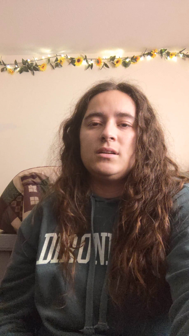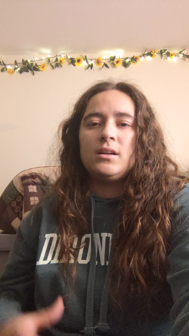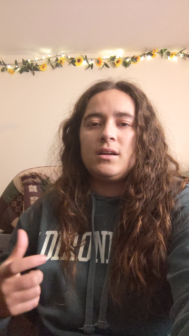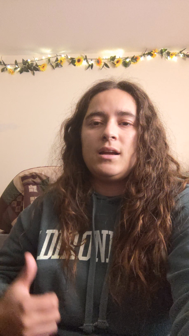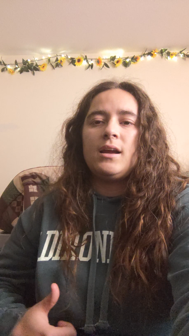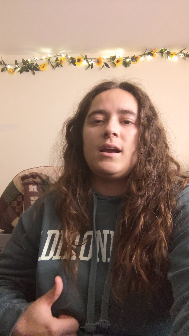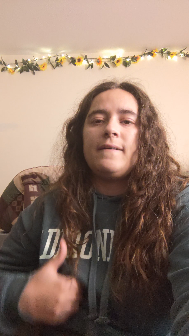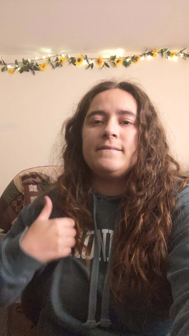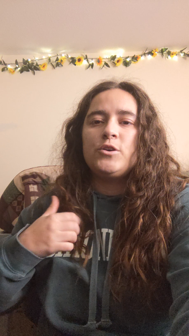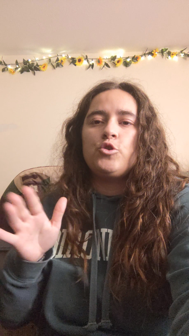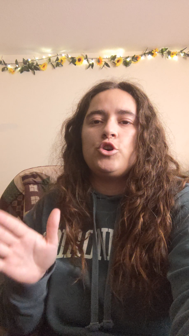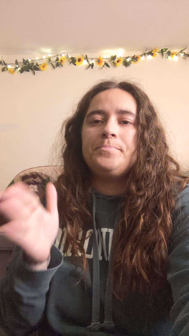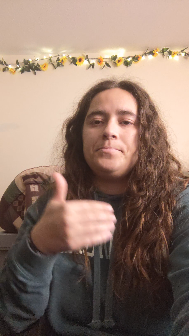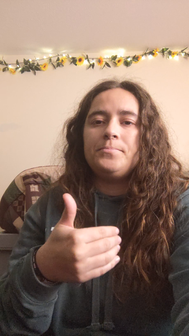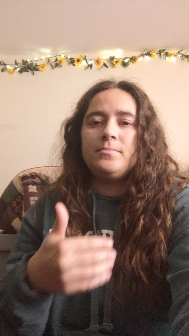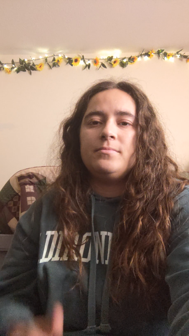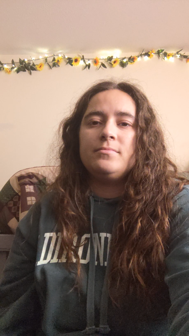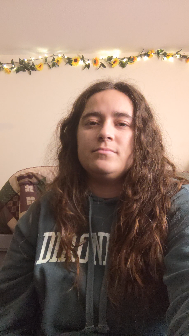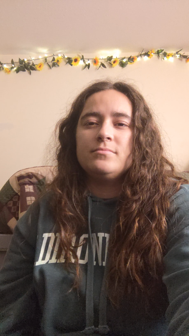living room